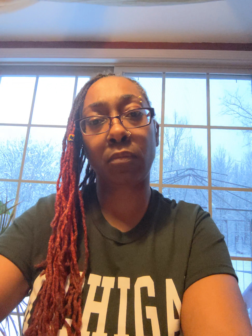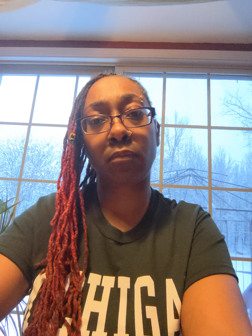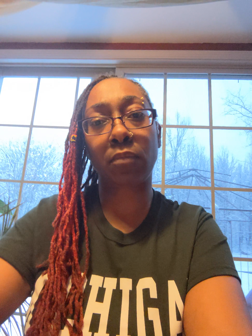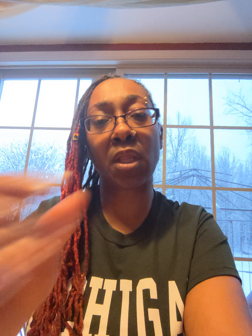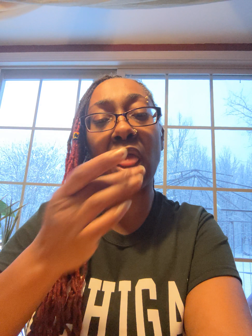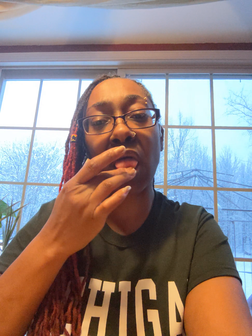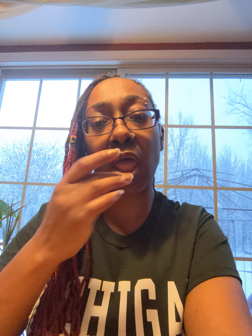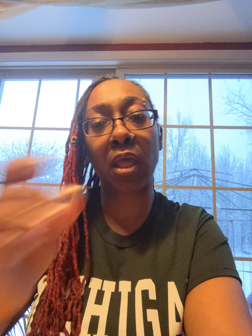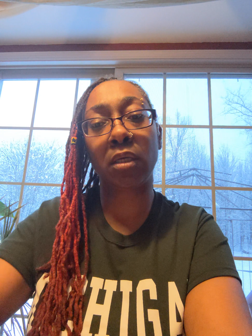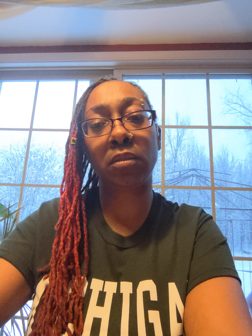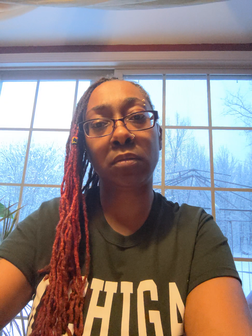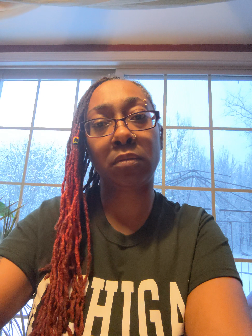tongue